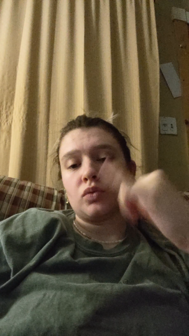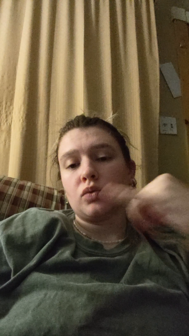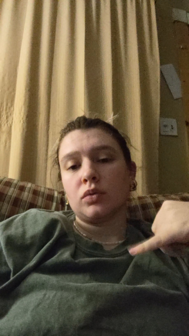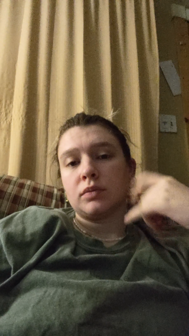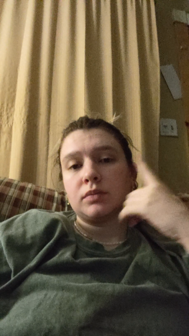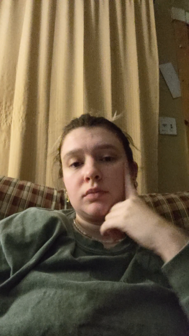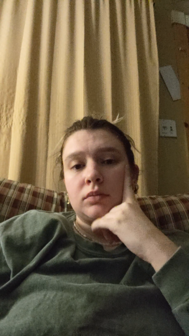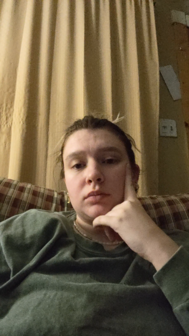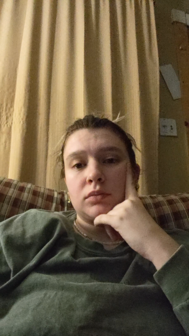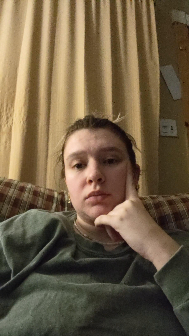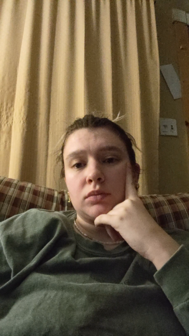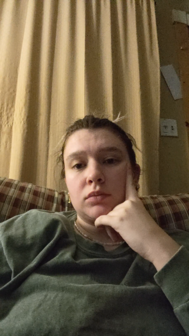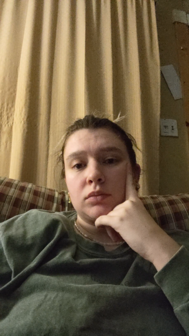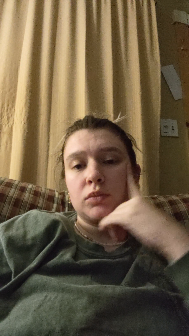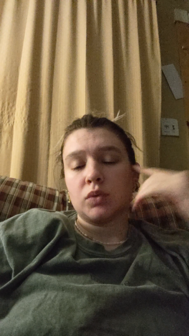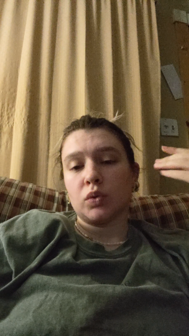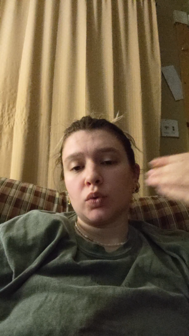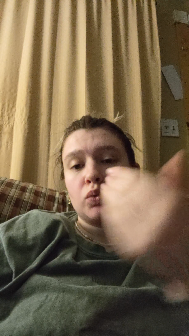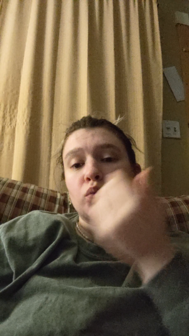new